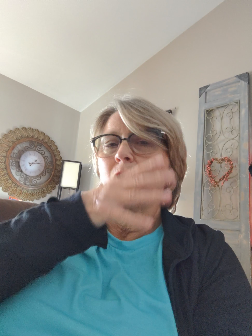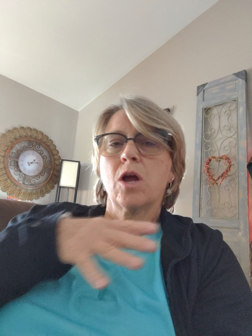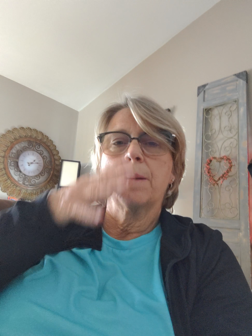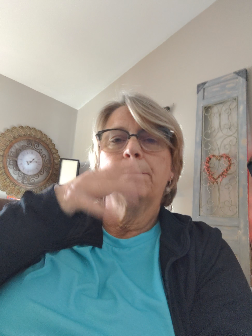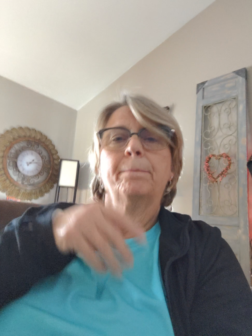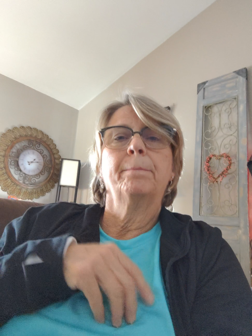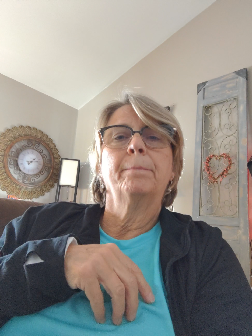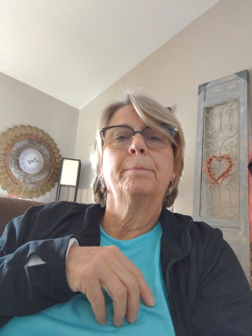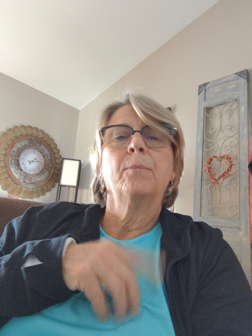farm